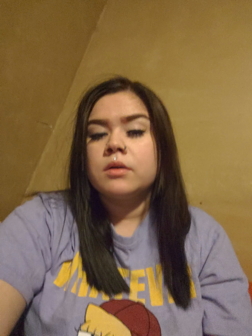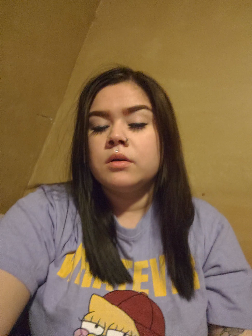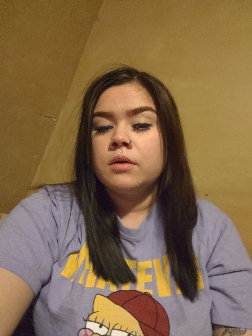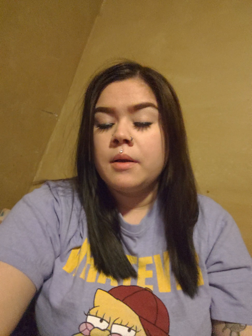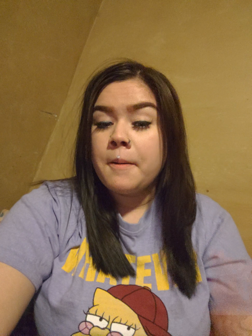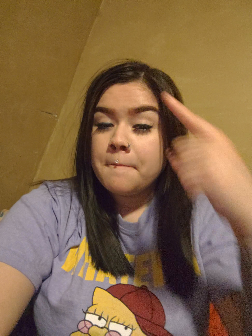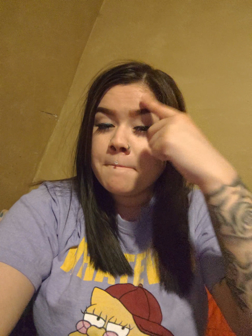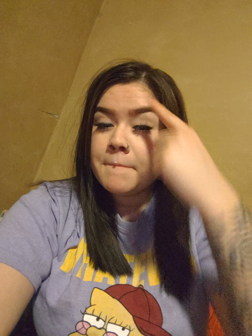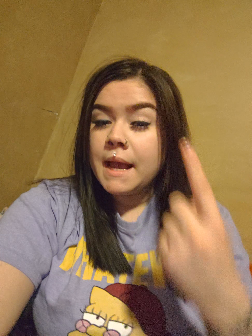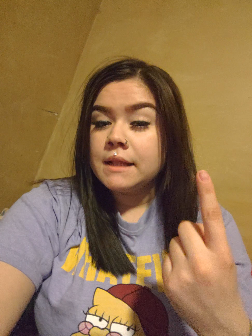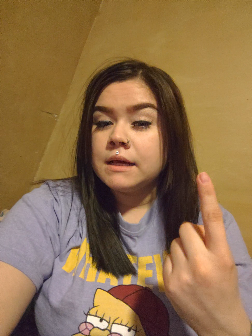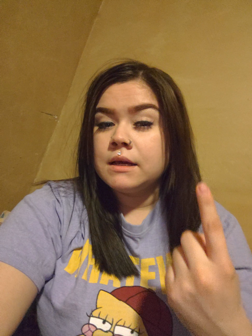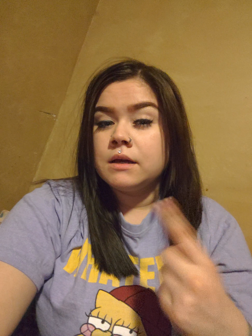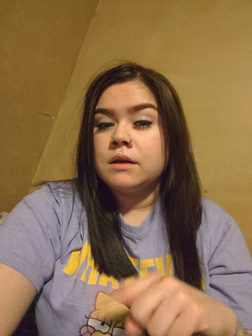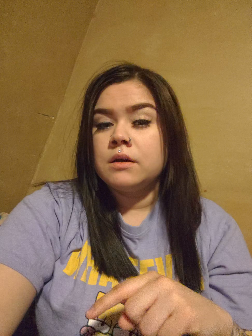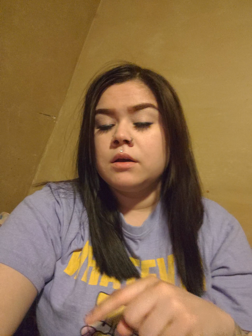penny